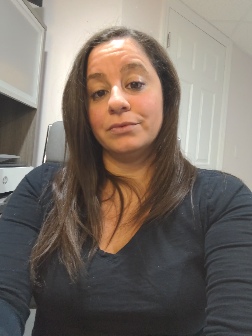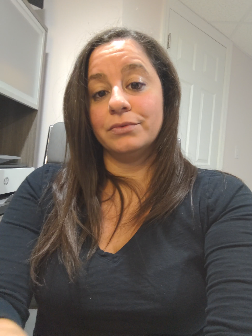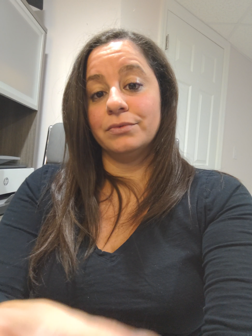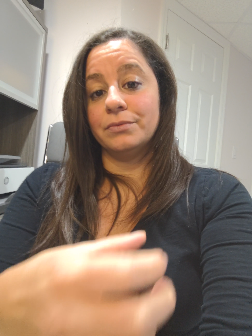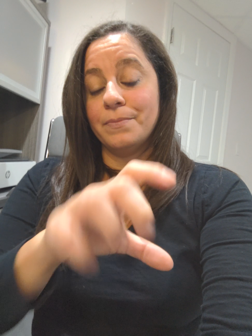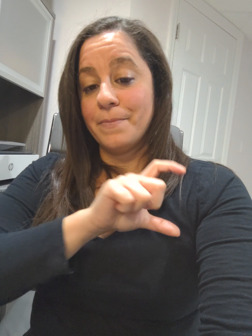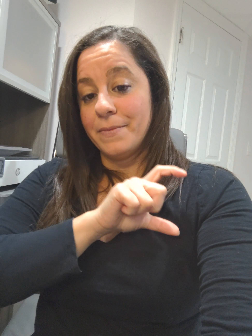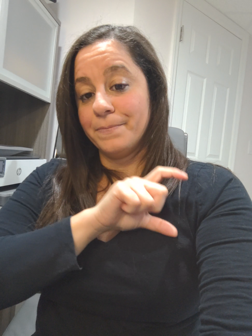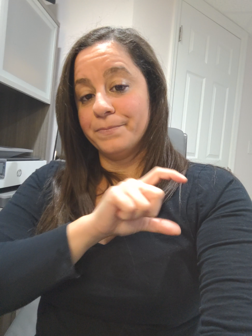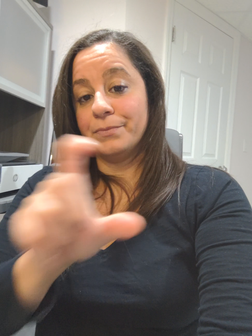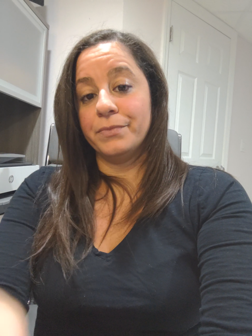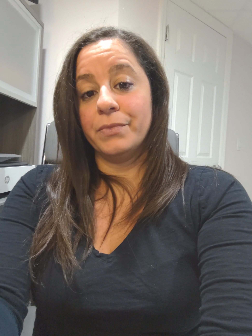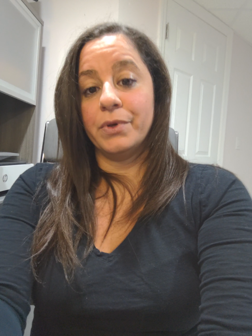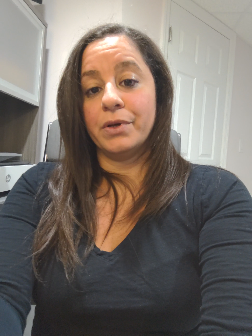police